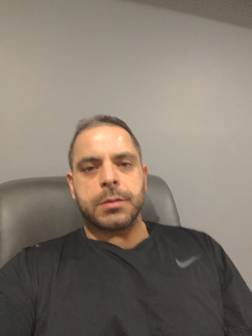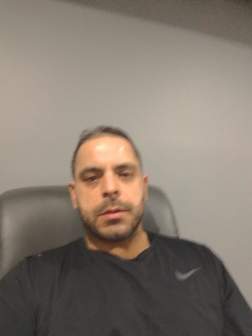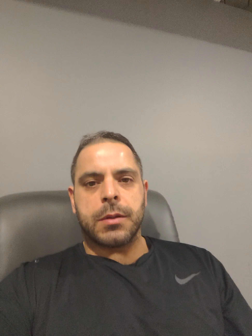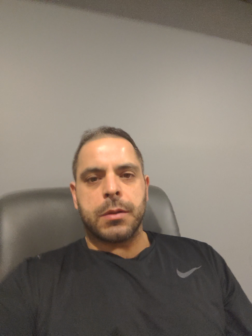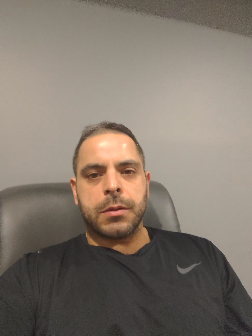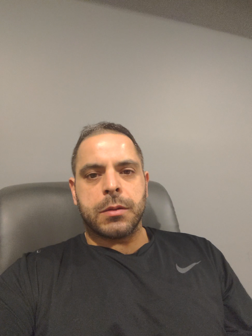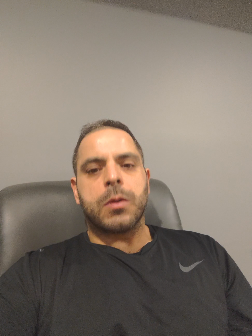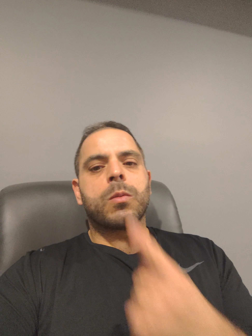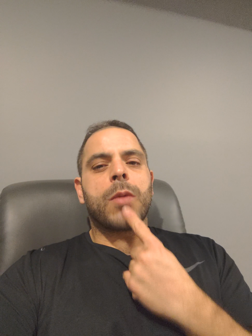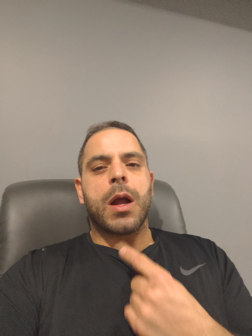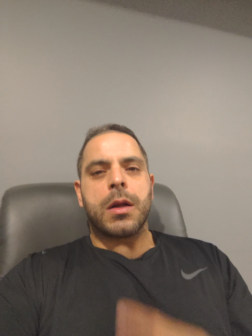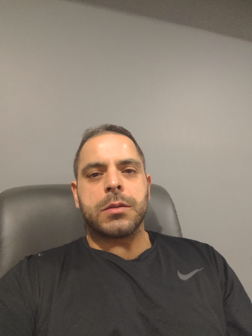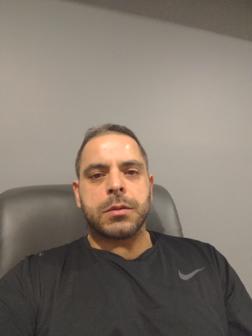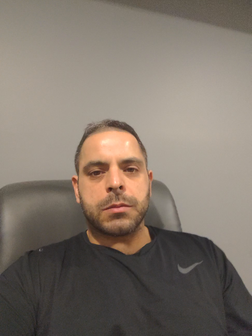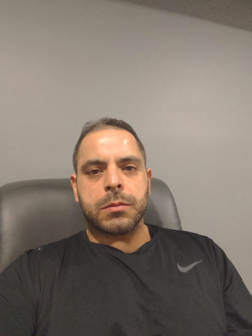red